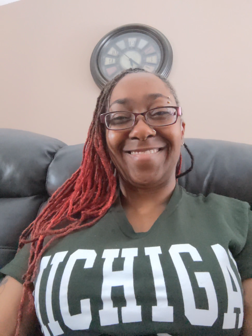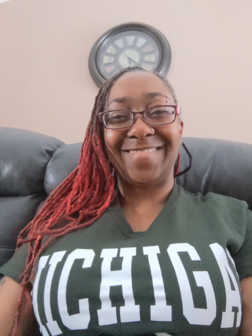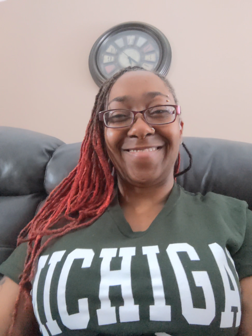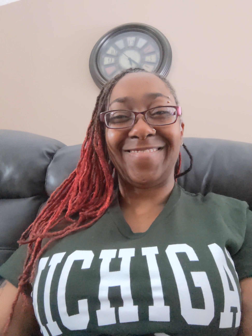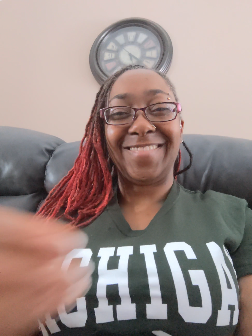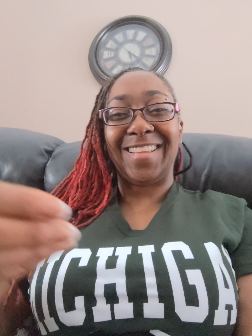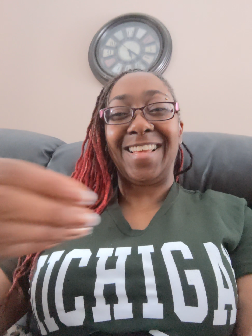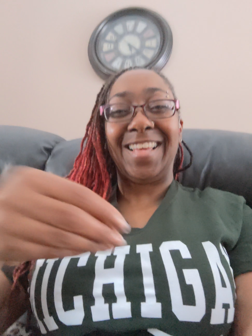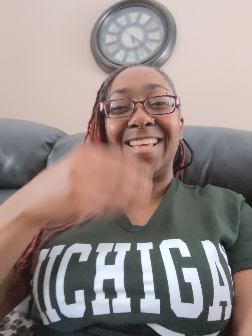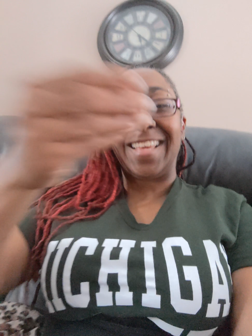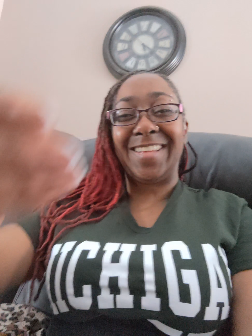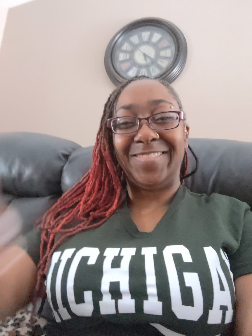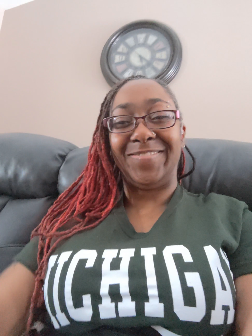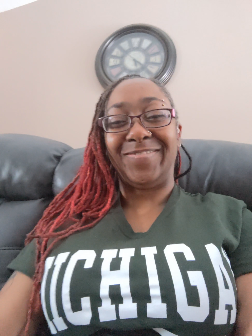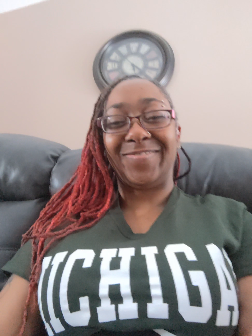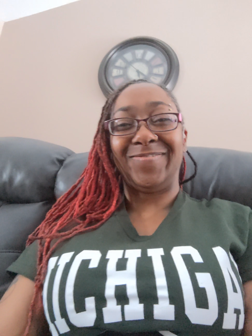give